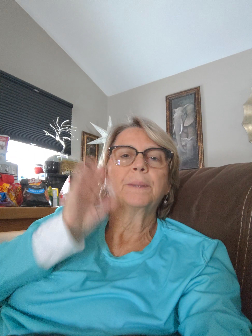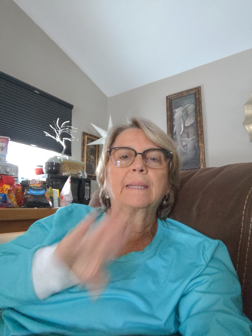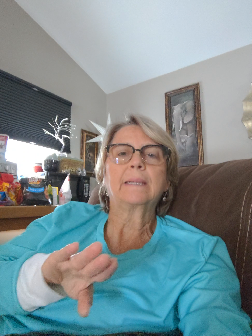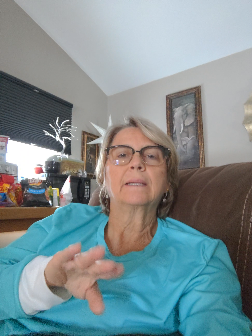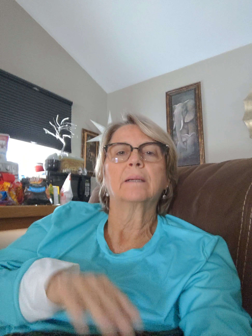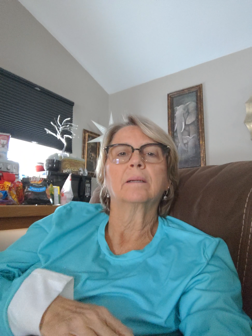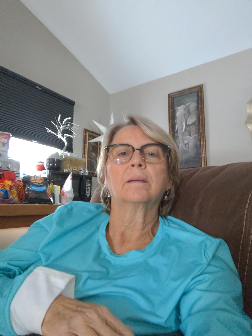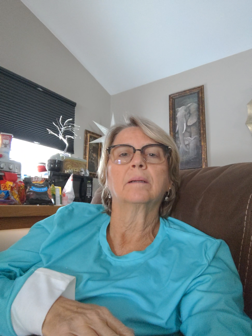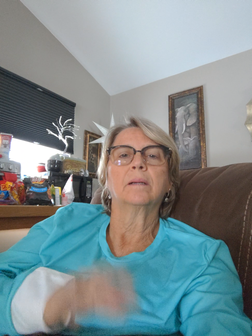bee